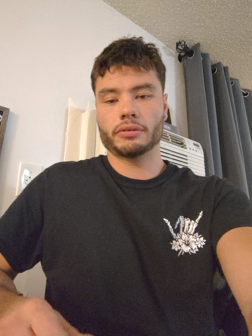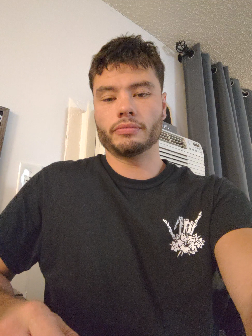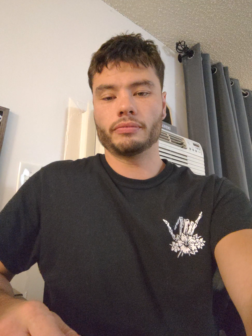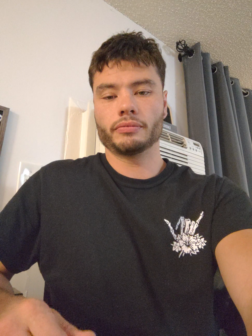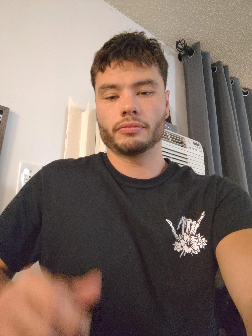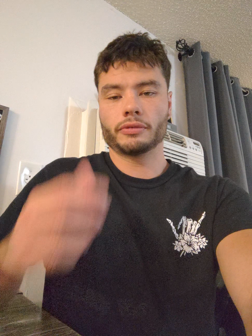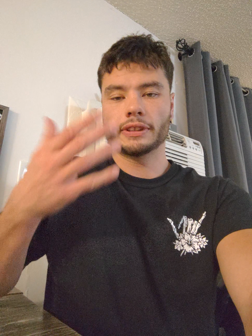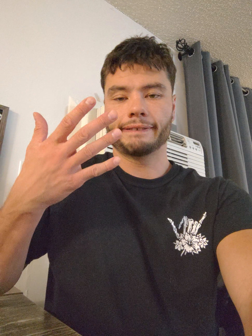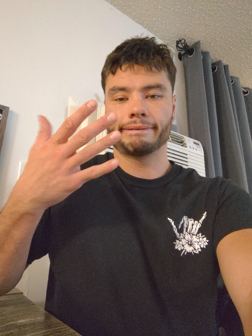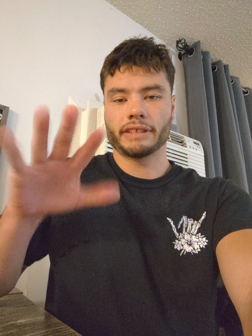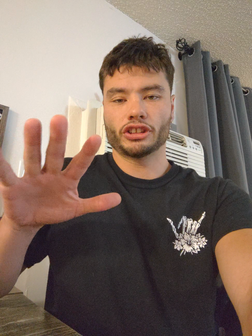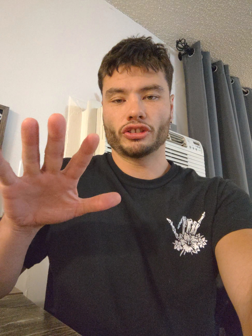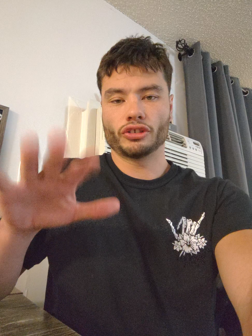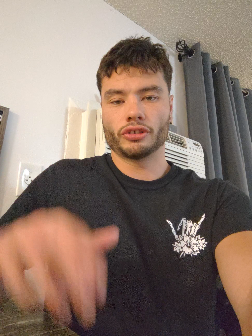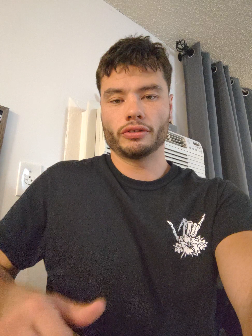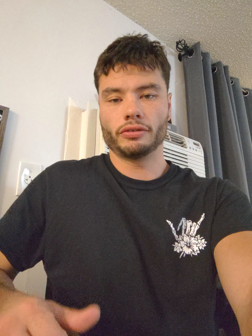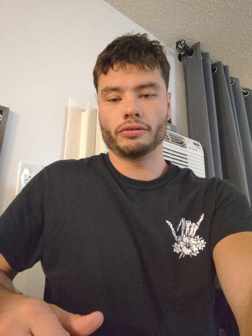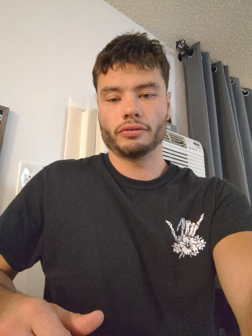finish